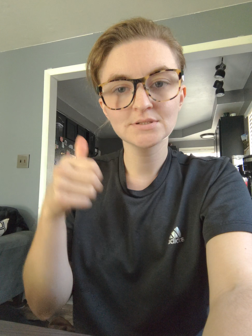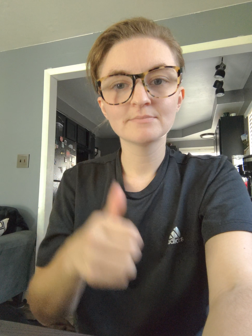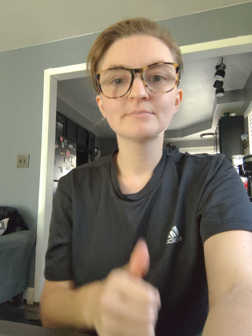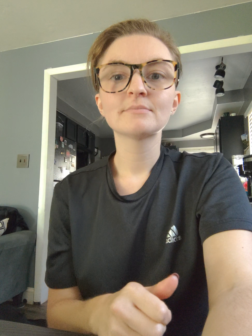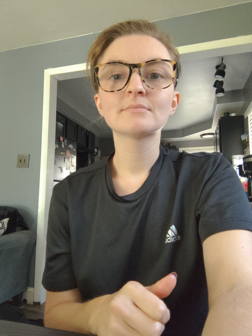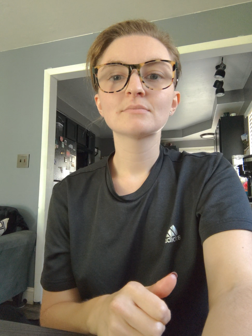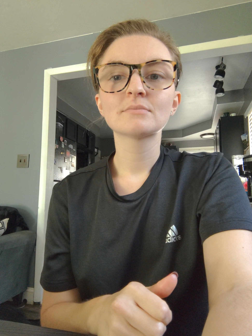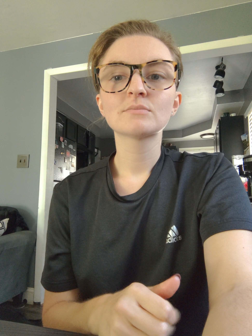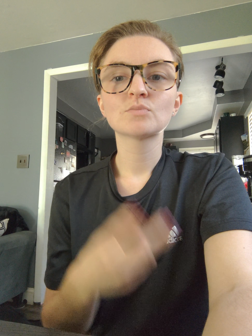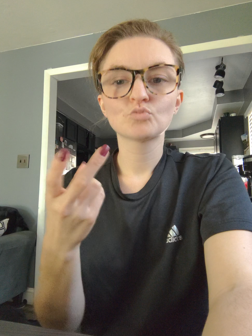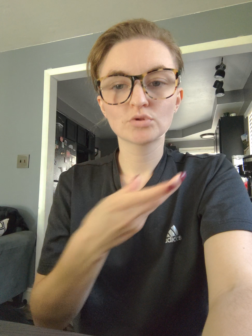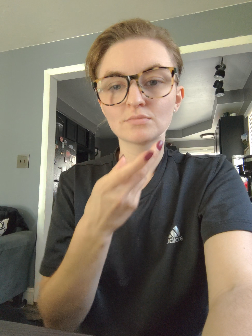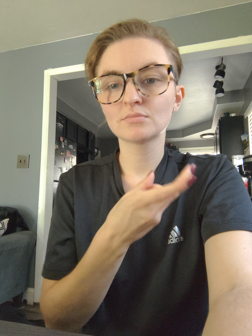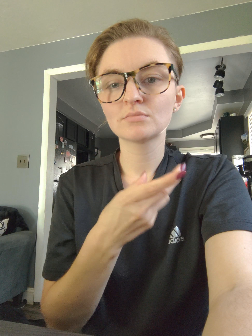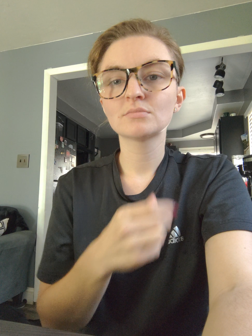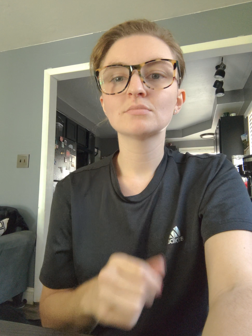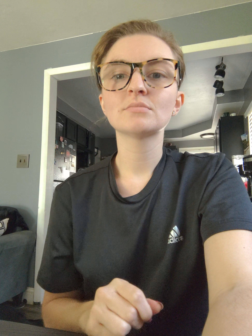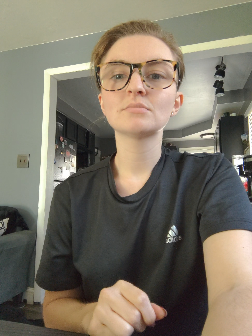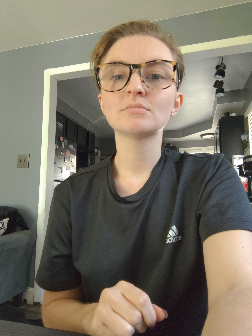sheep